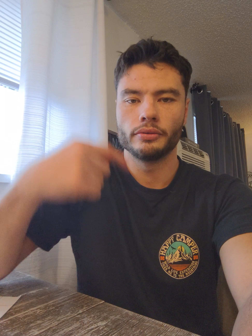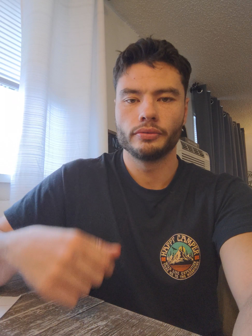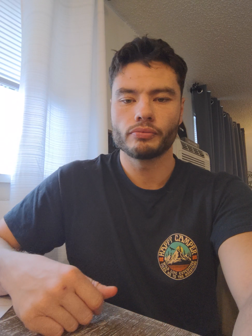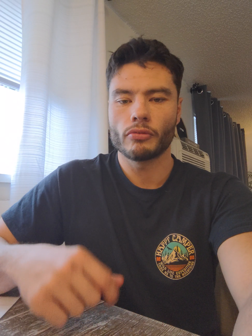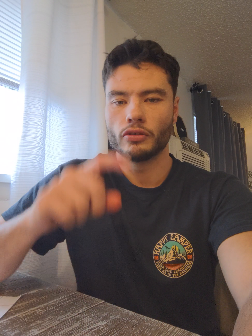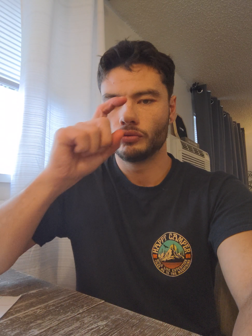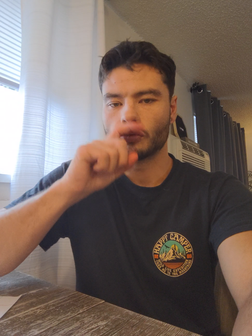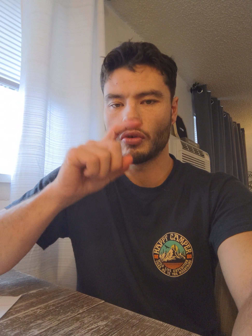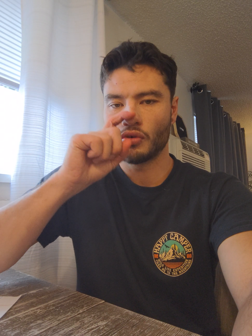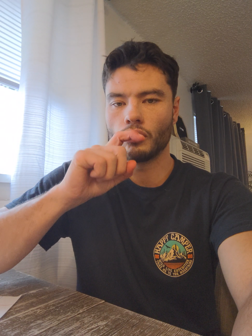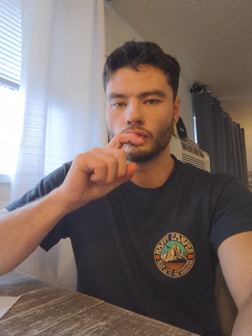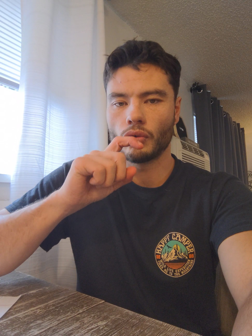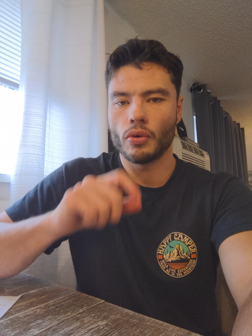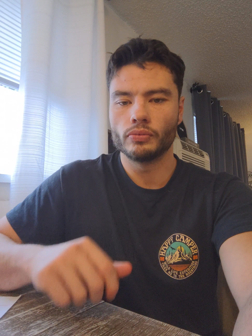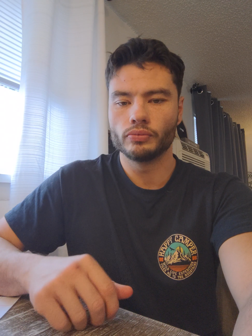doll